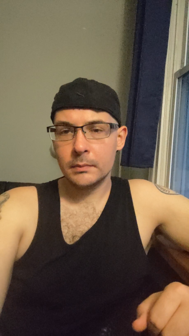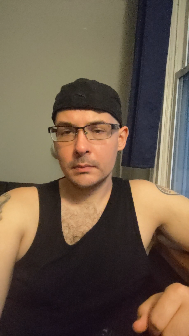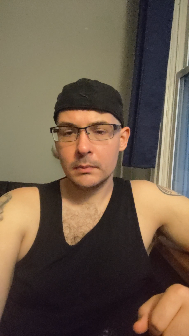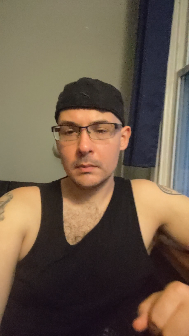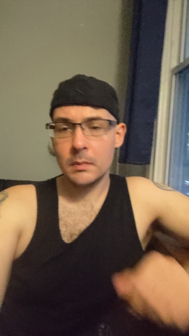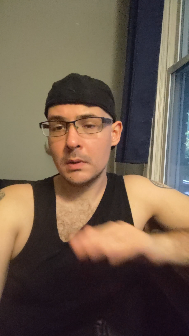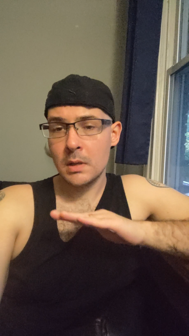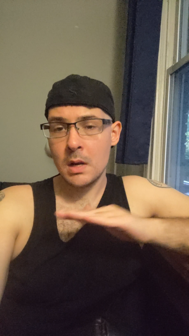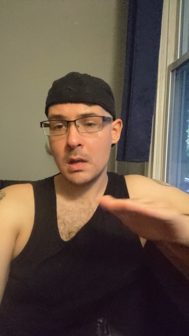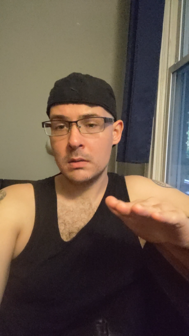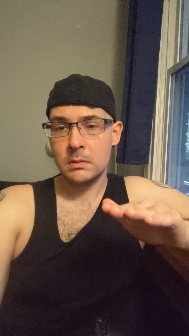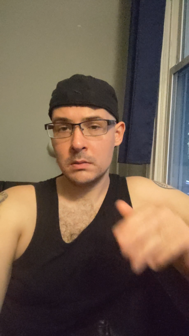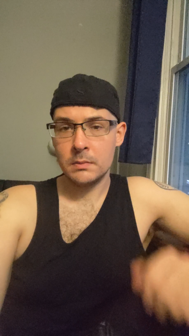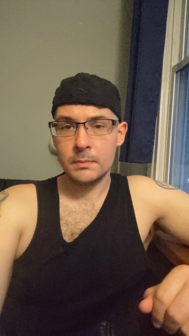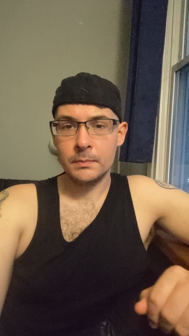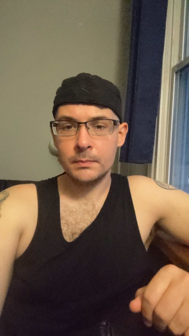nice